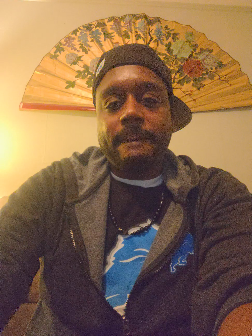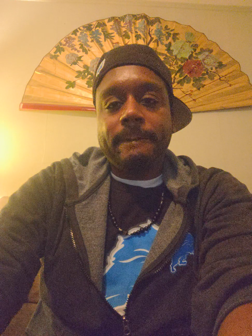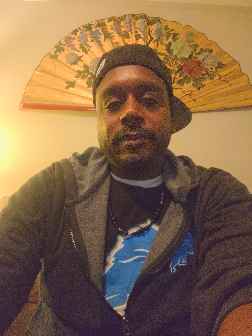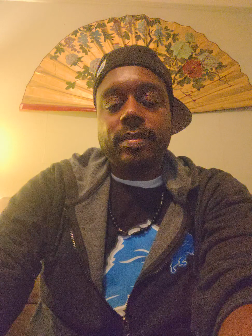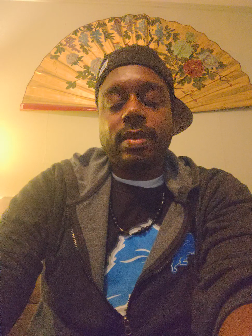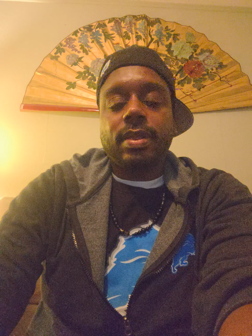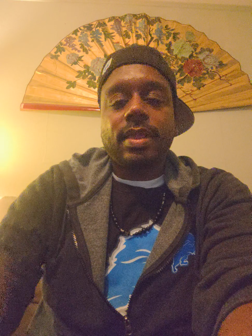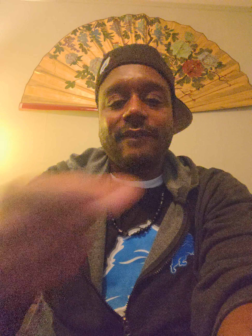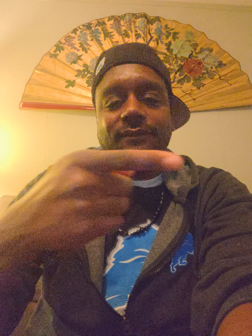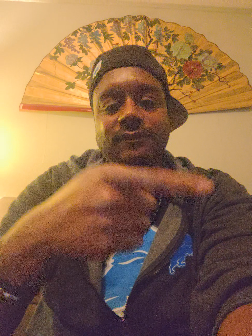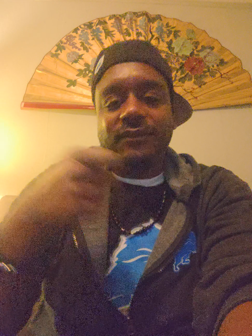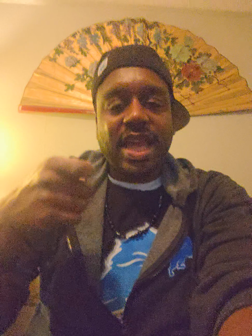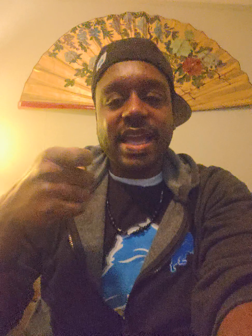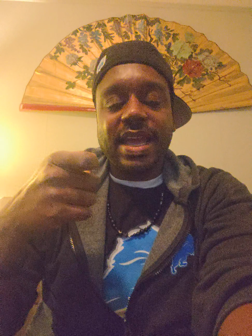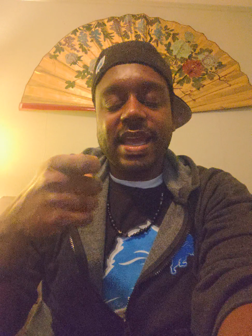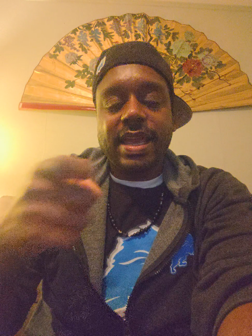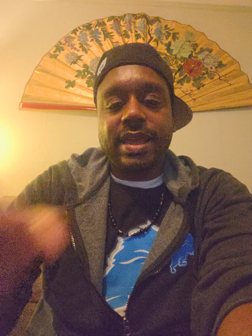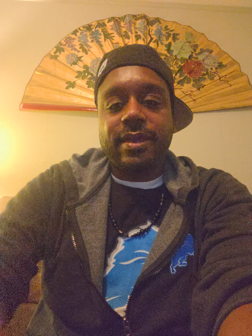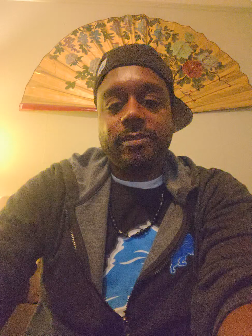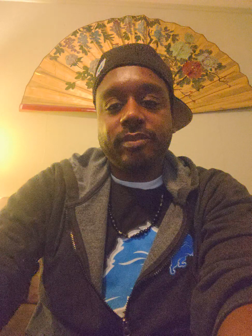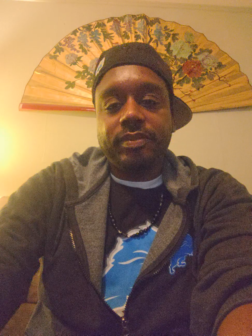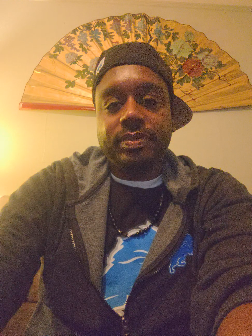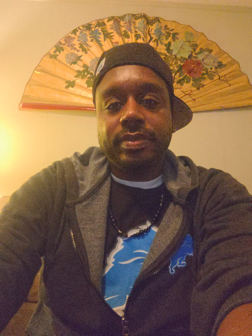fast